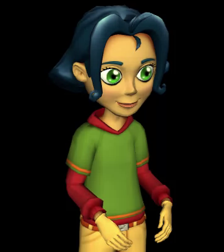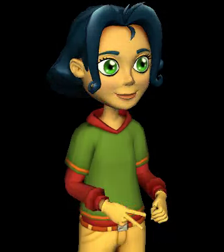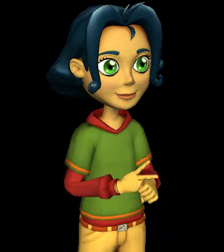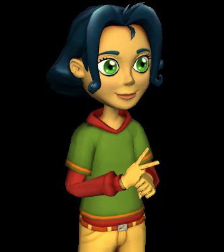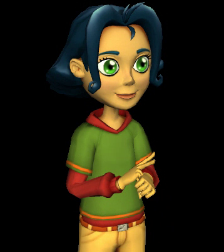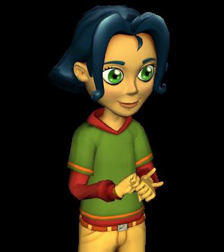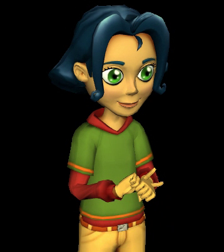خطر